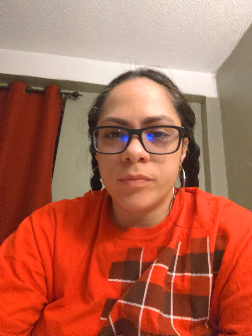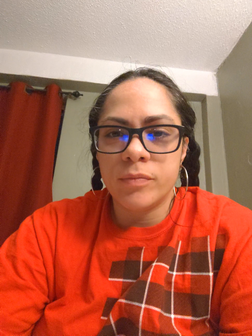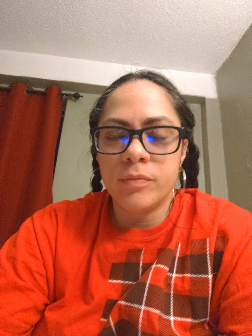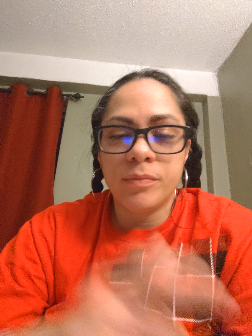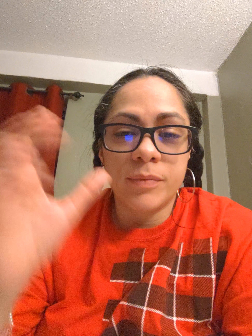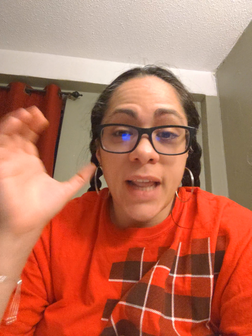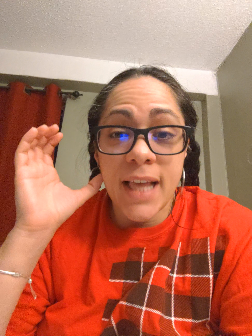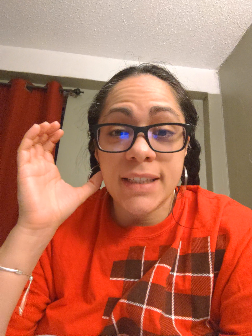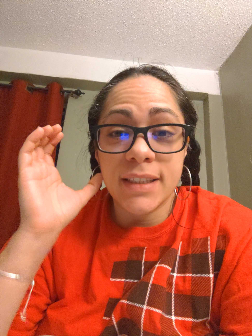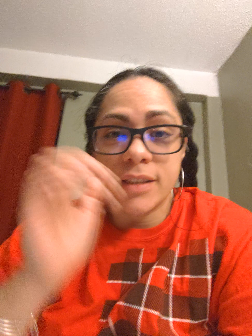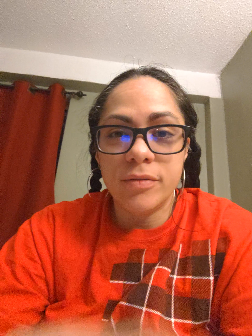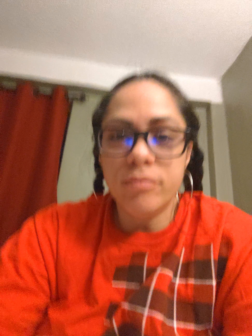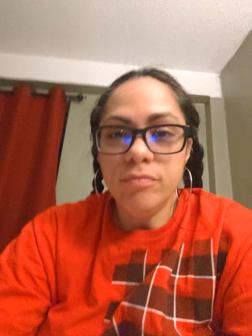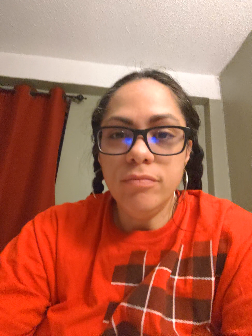listen